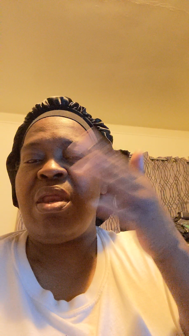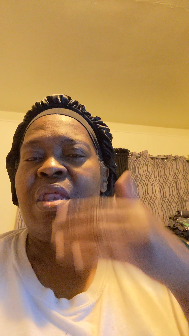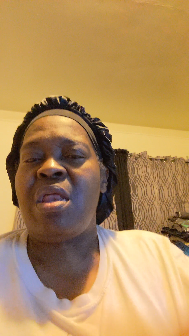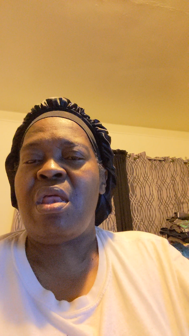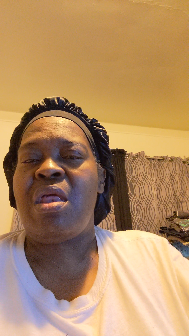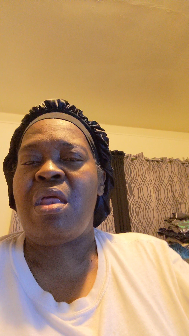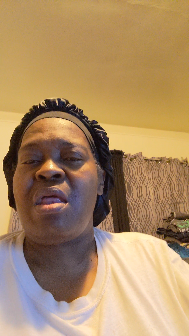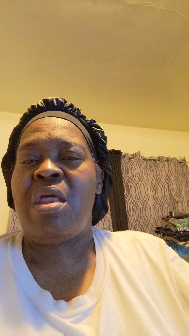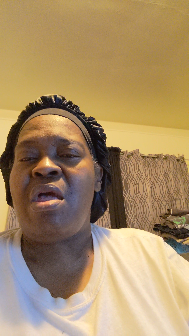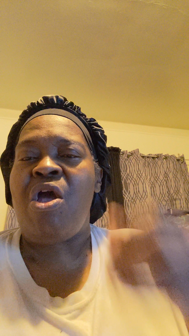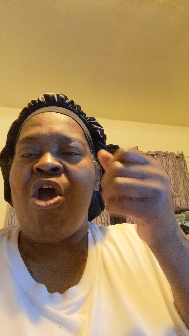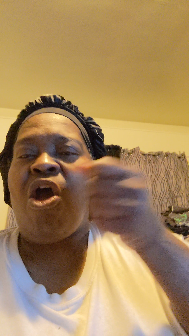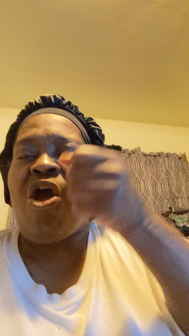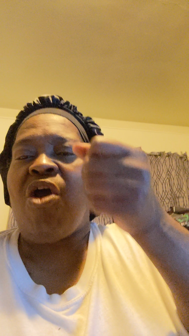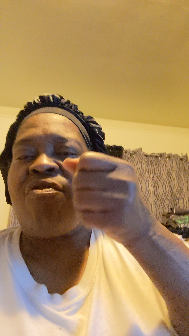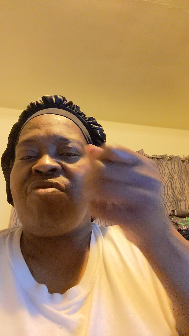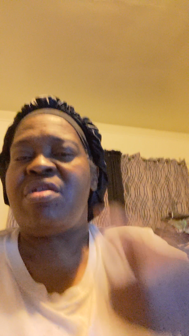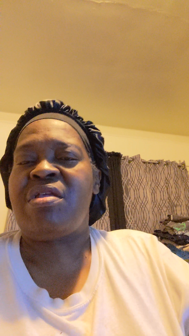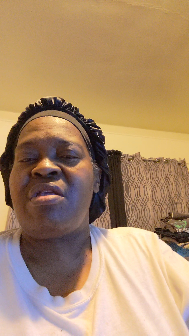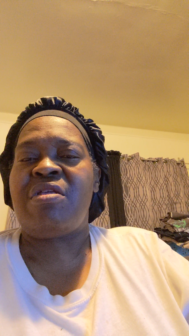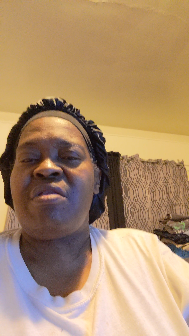coffee